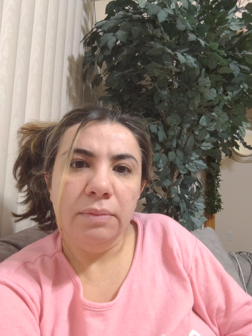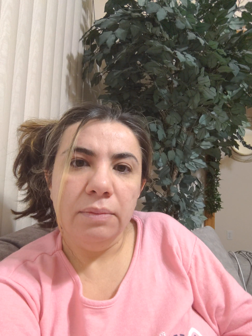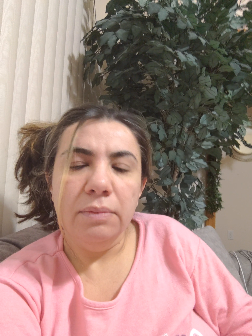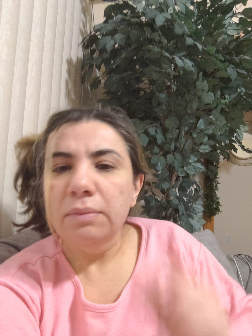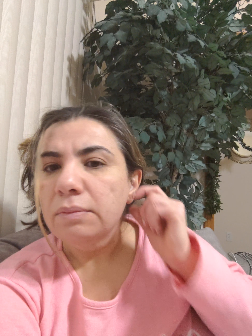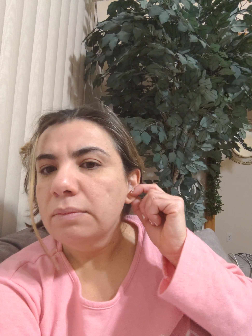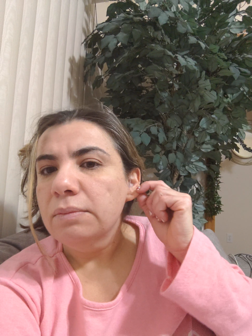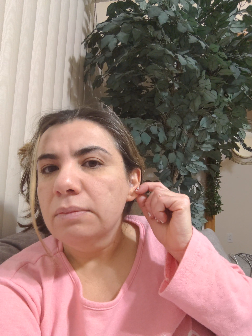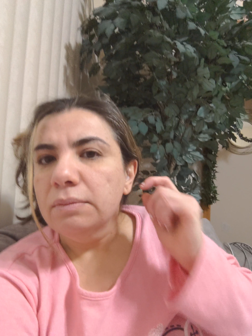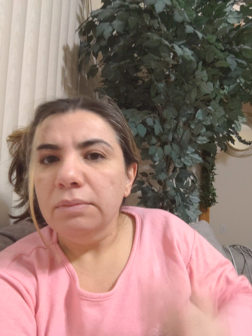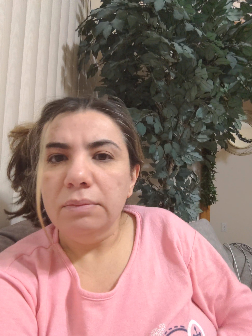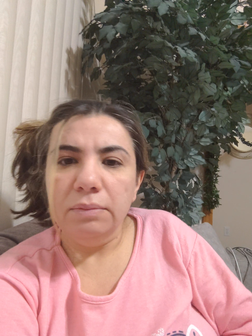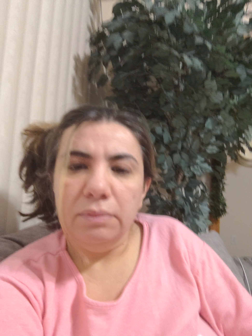ear